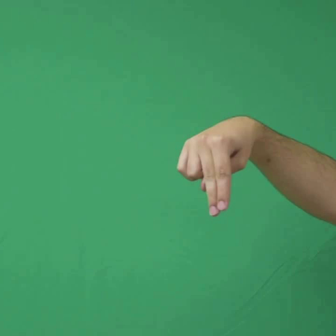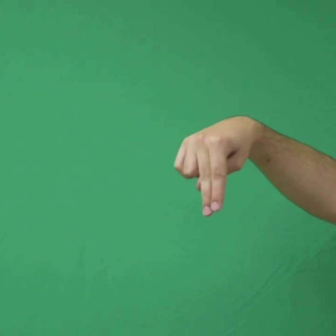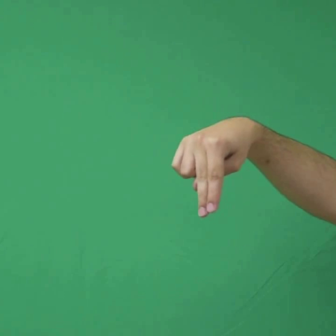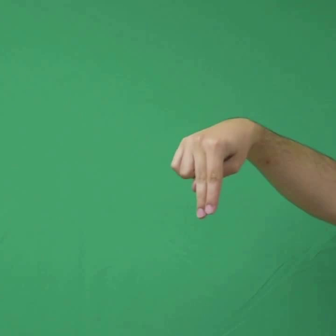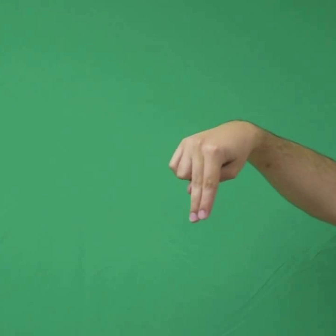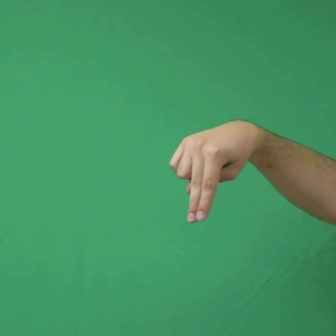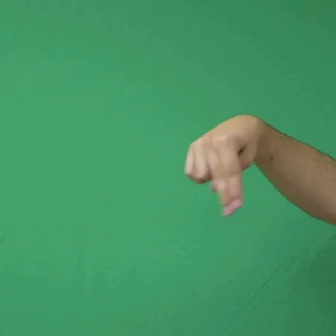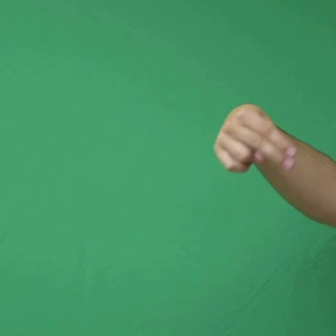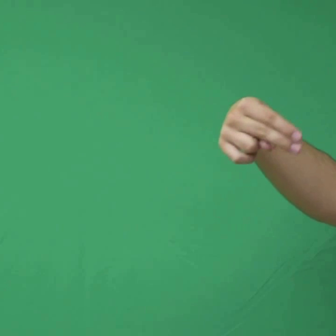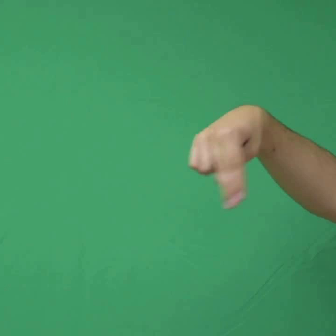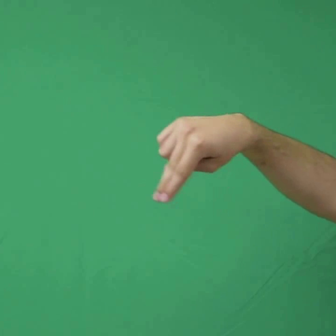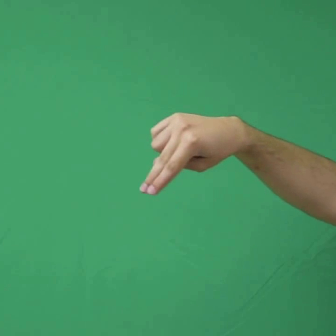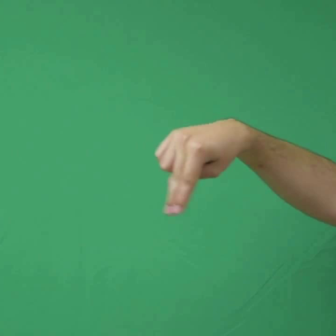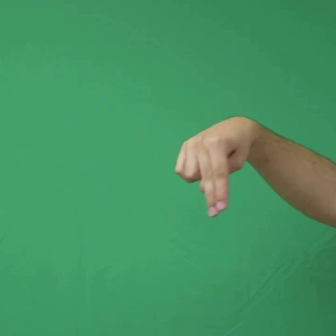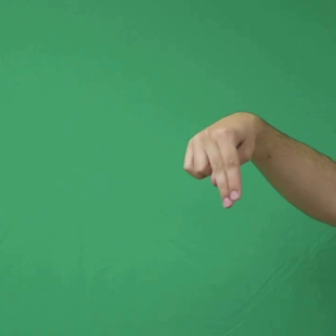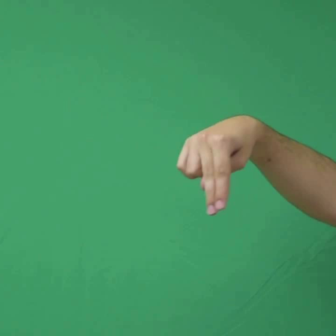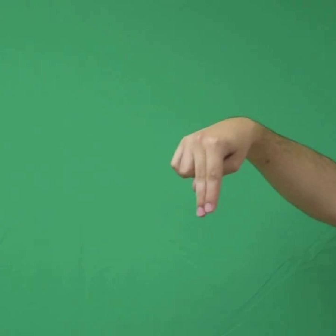Ñ